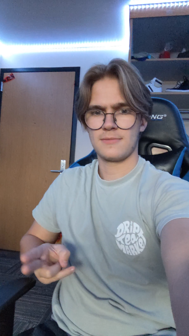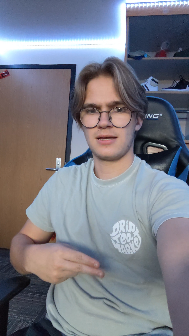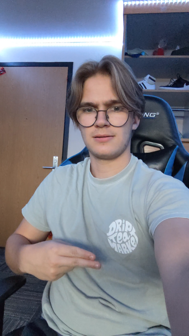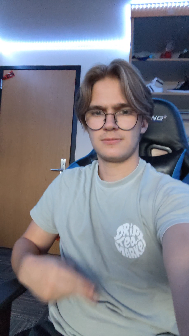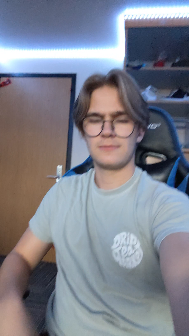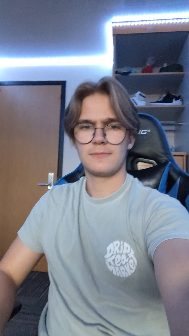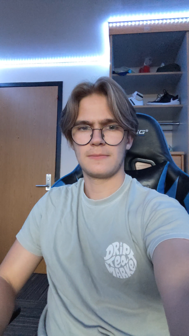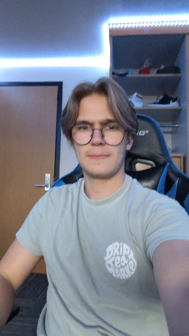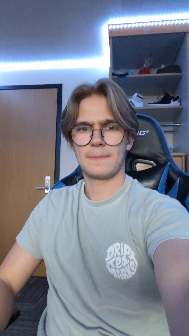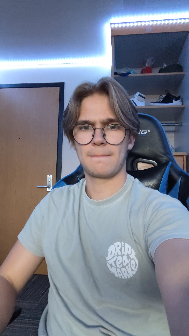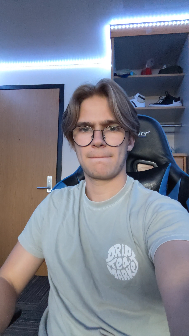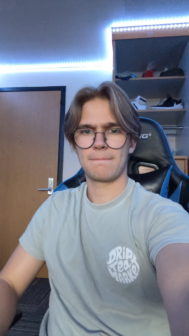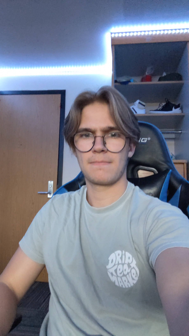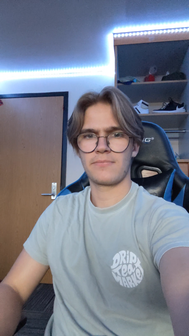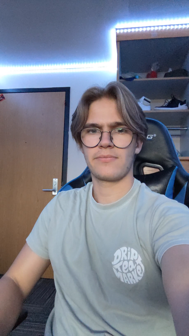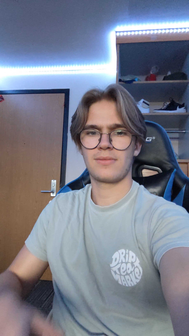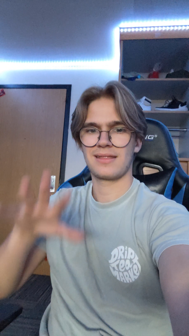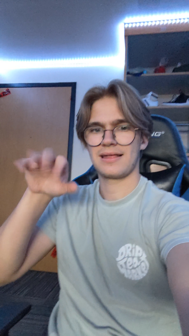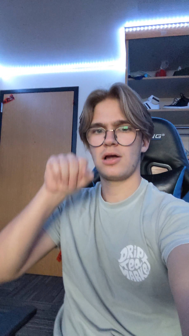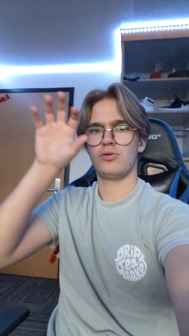ladder